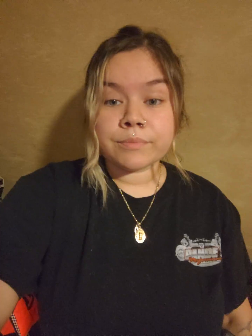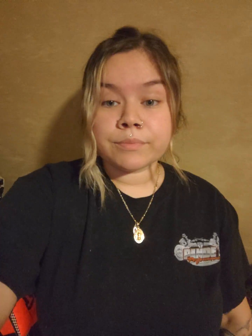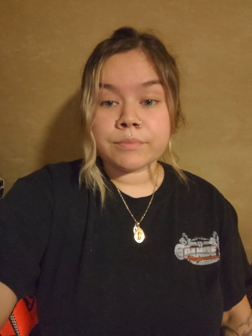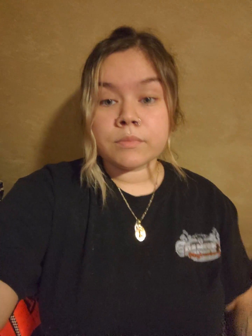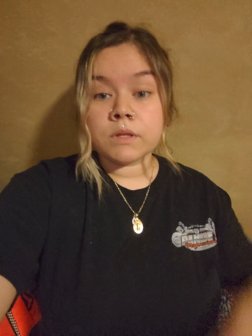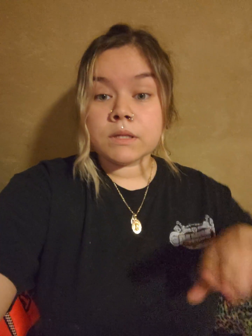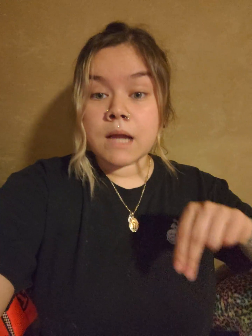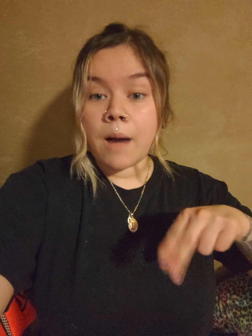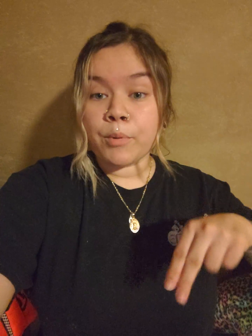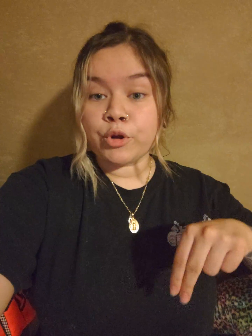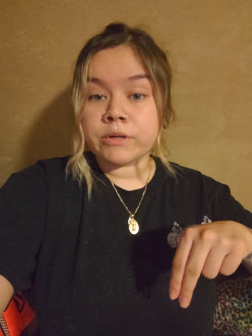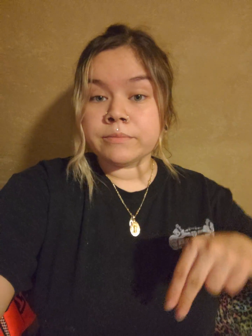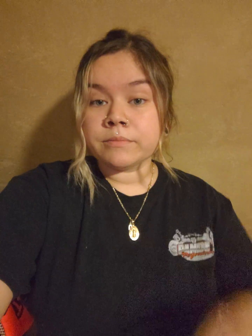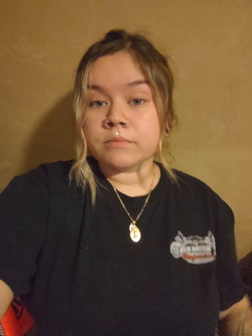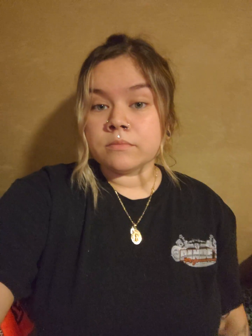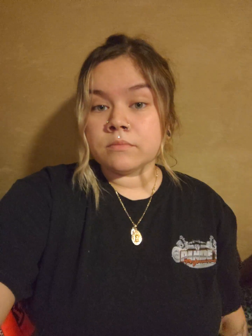diaper